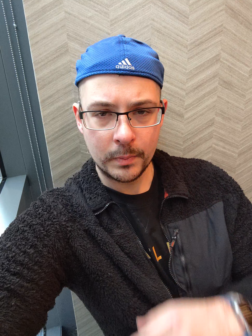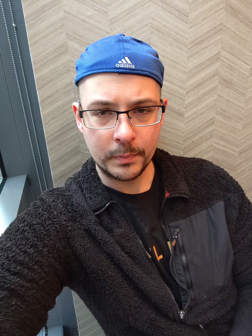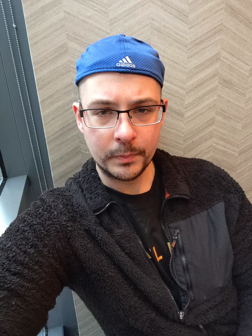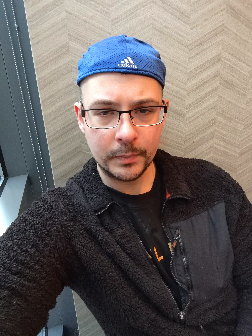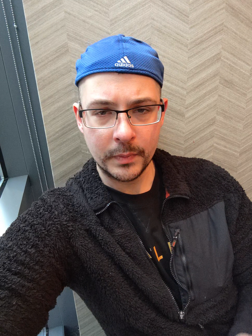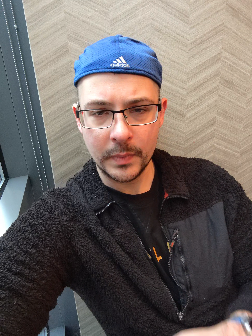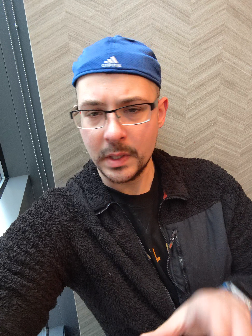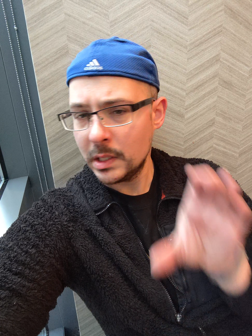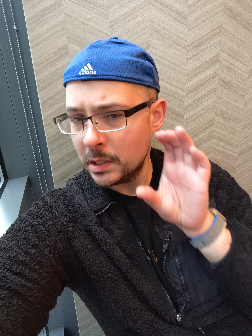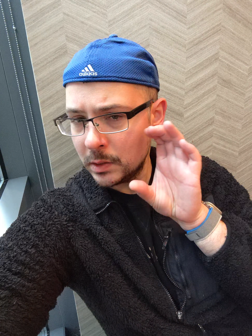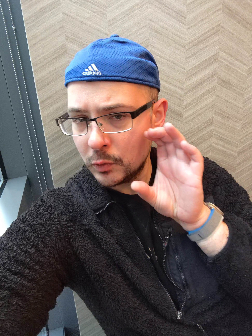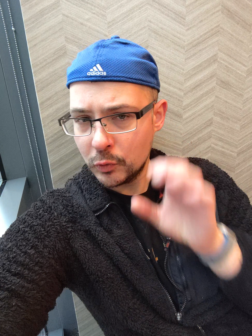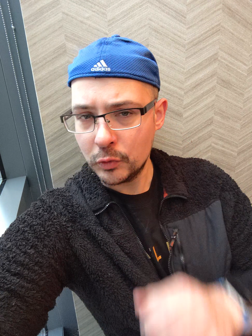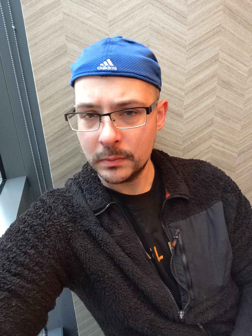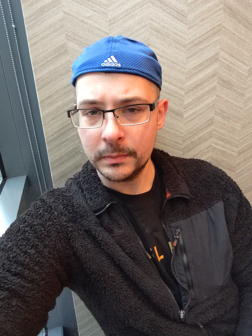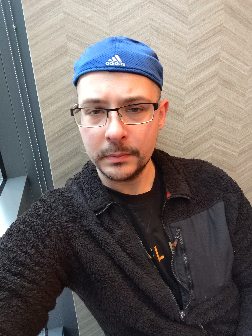hear